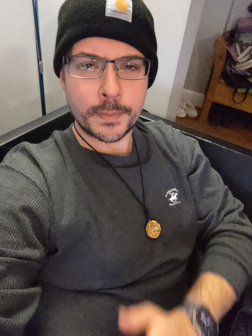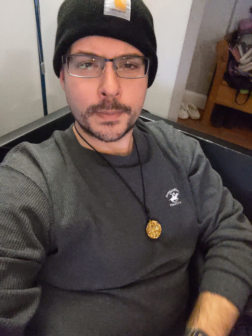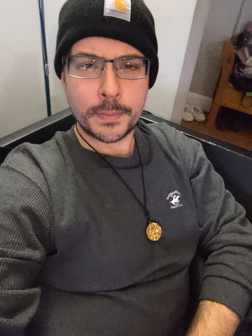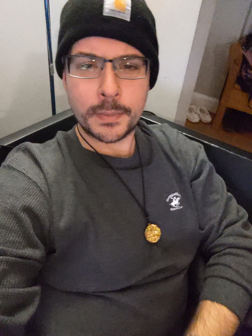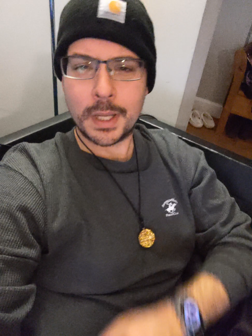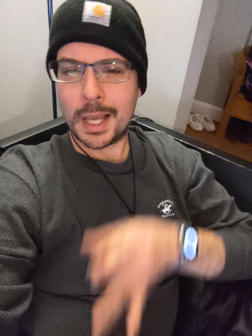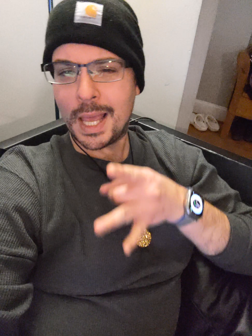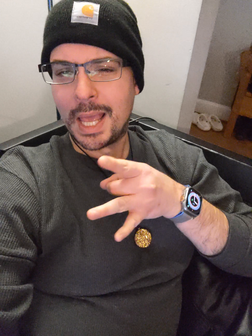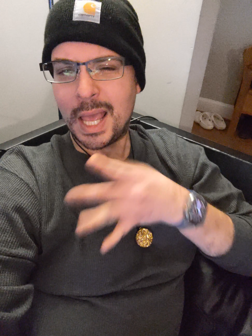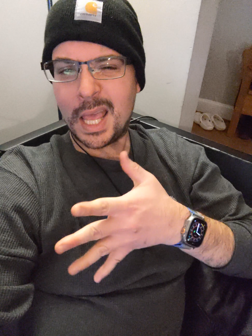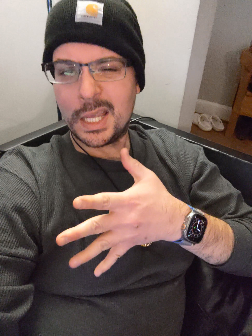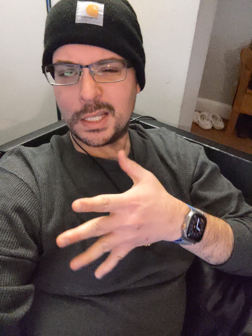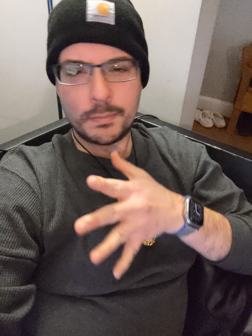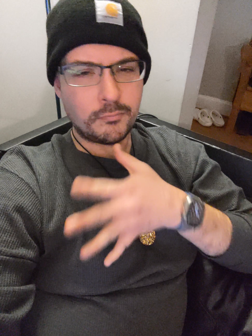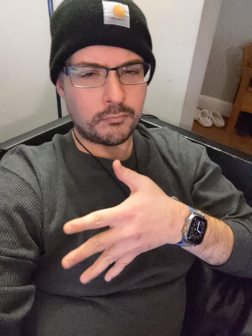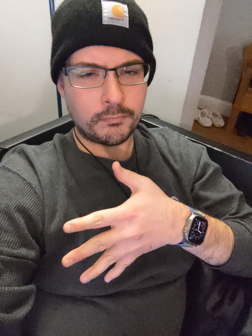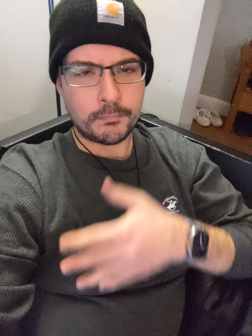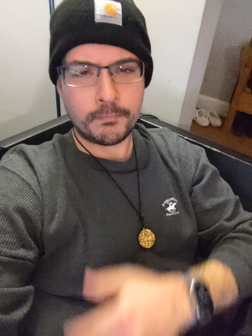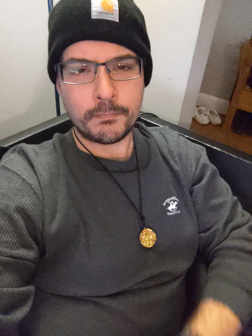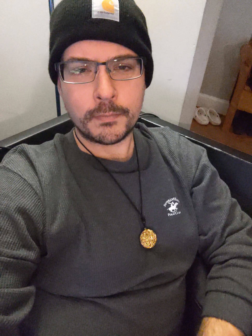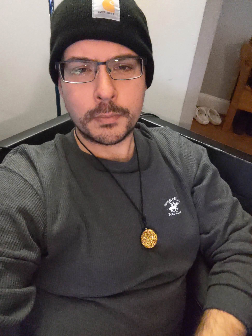hate